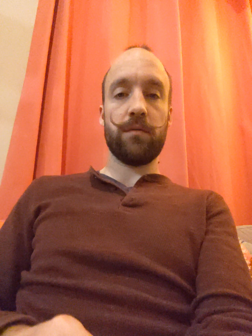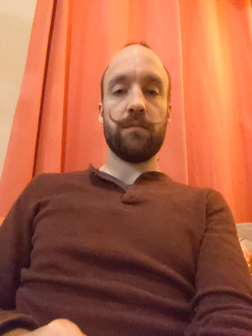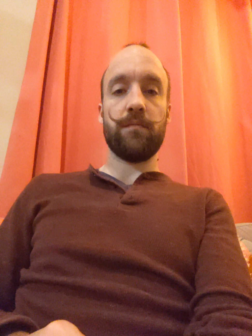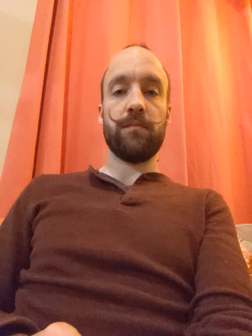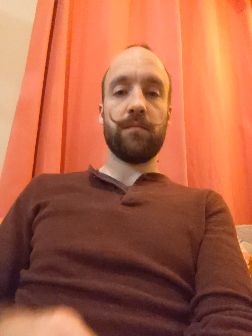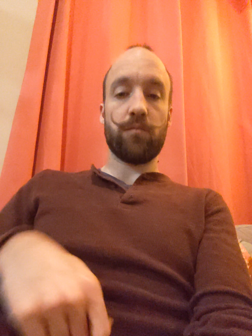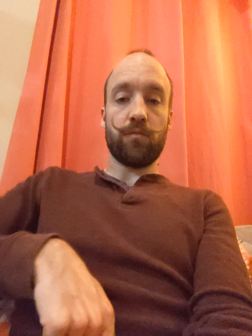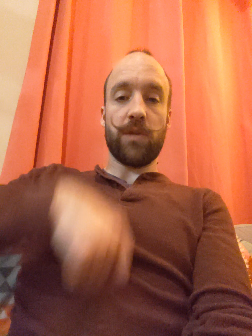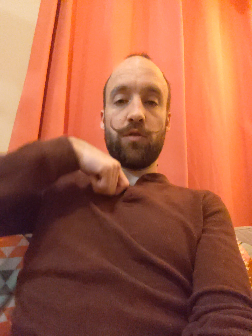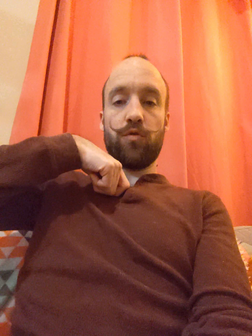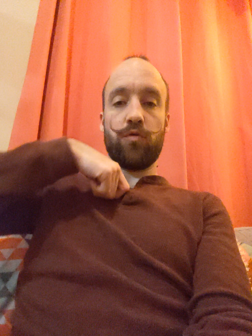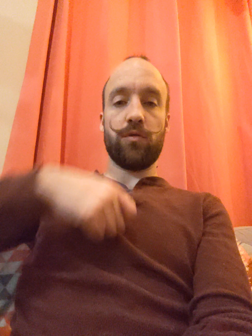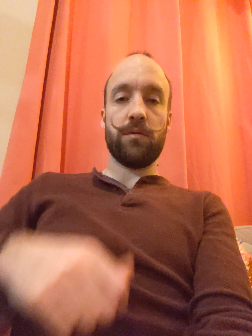zipper